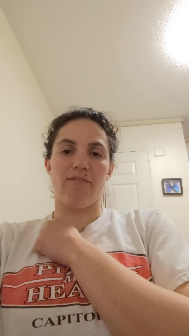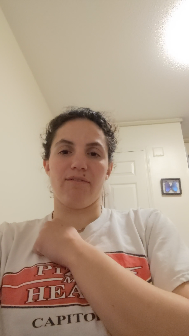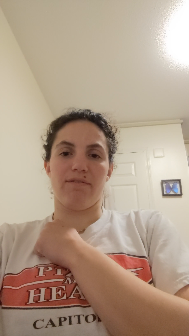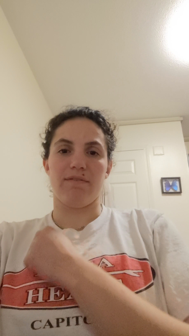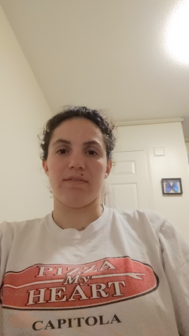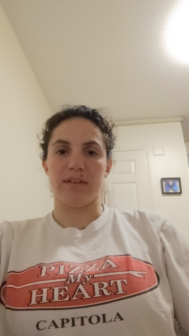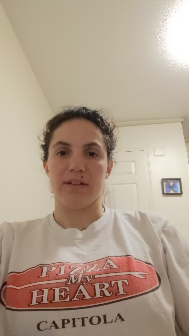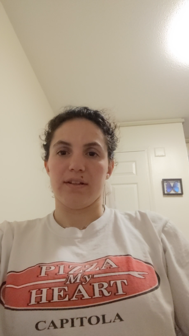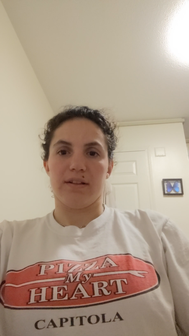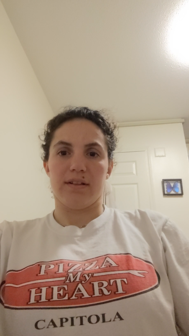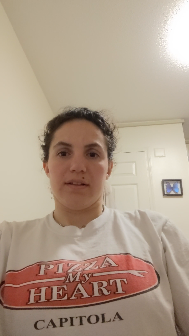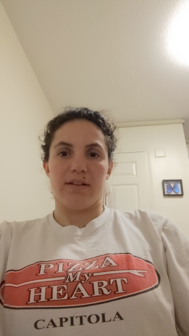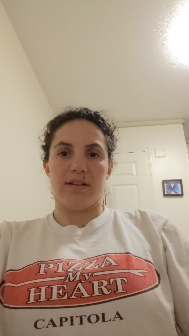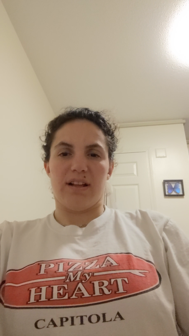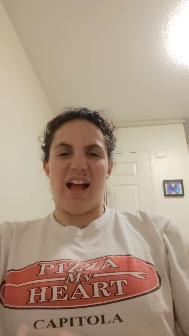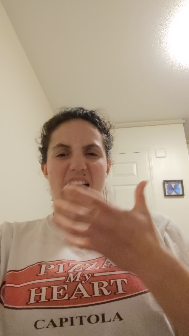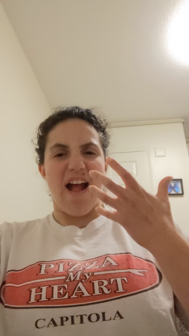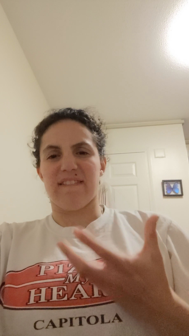heavy